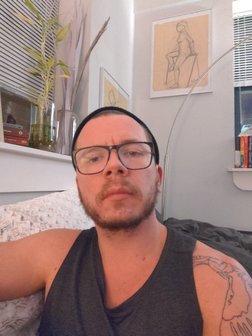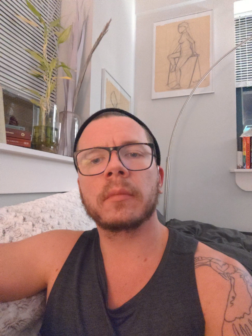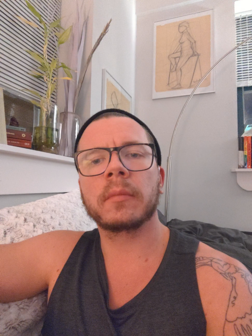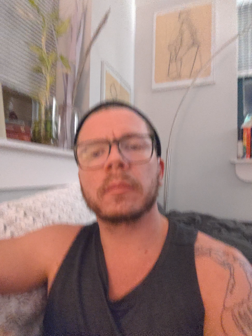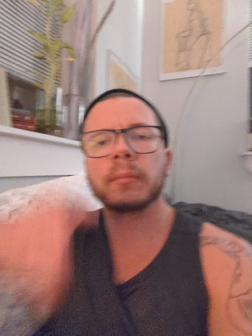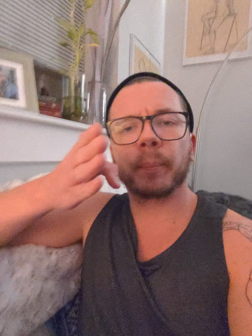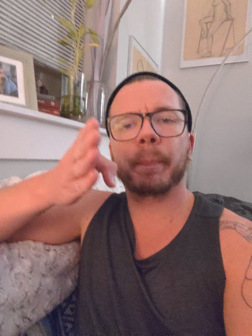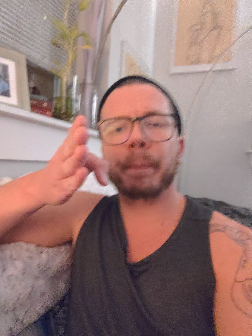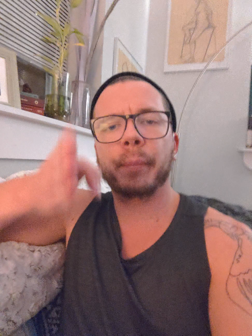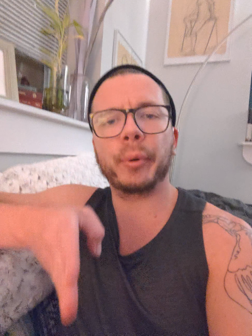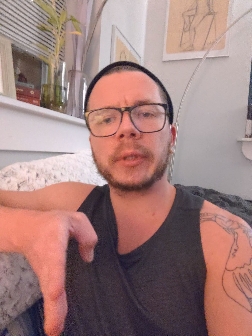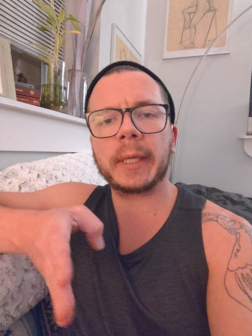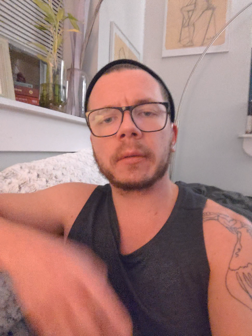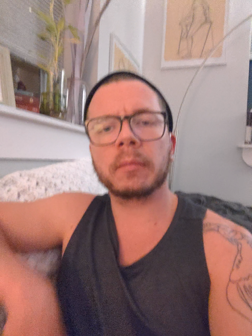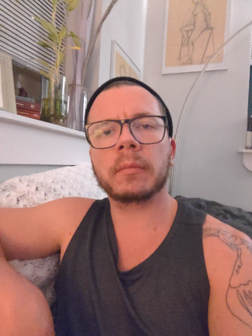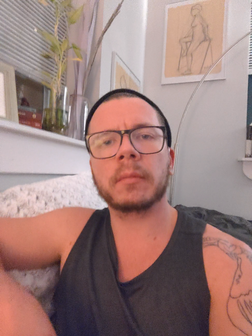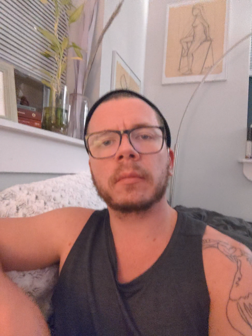person